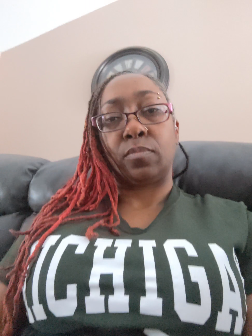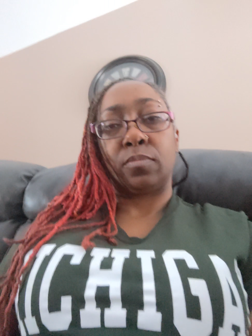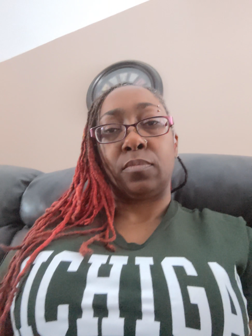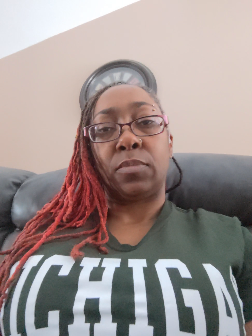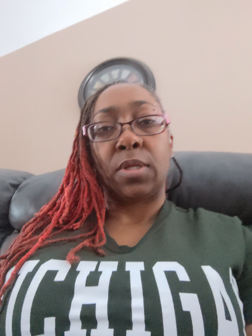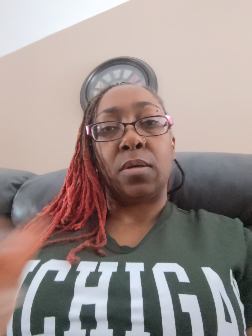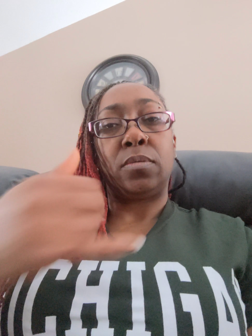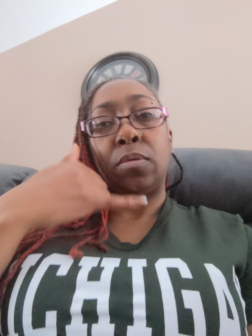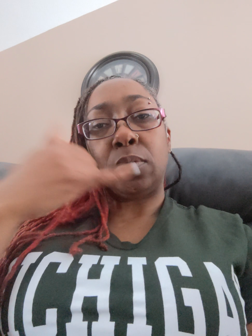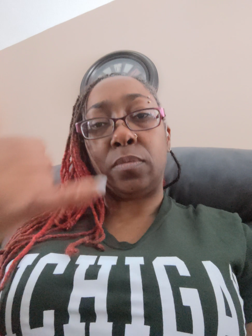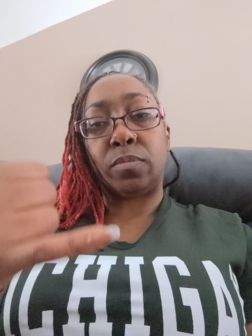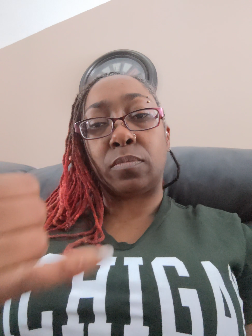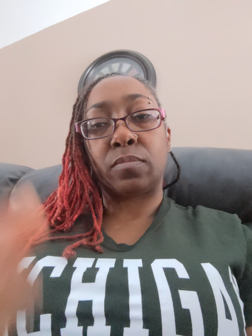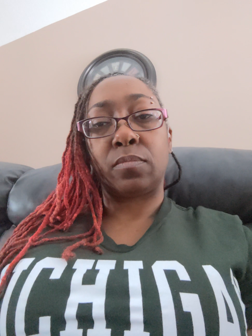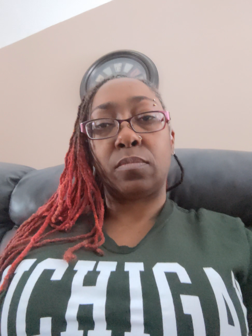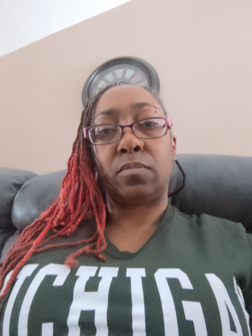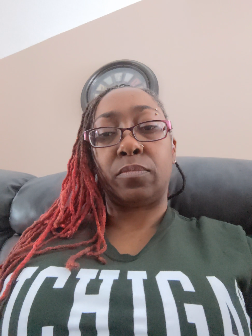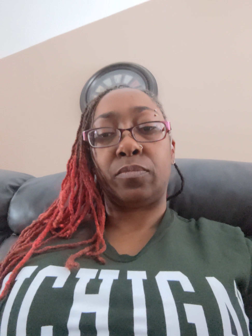call on the phone